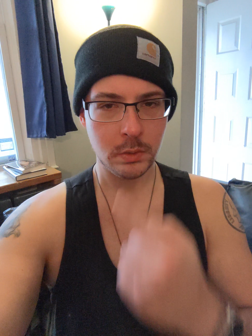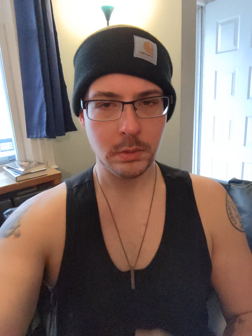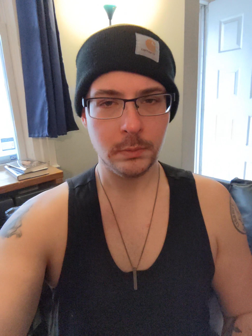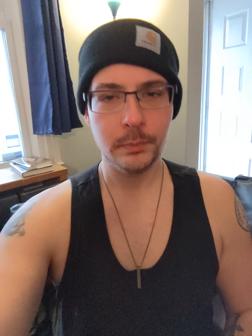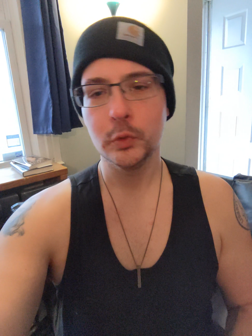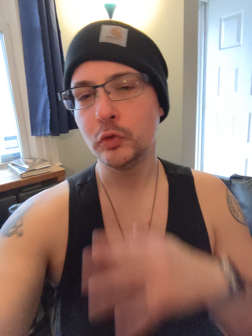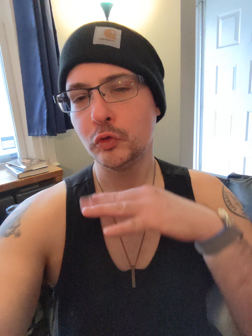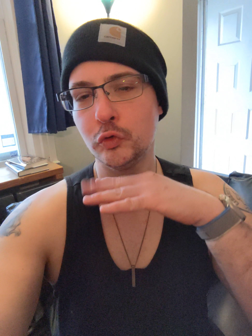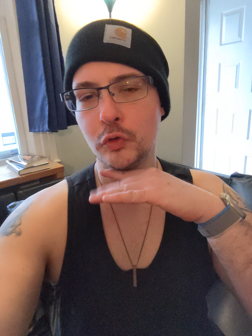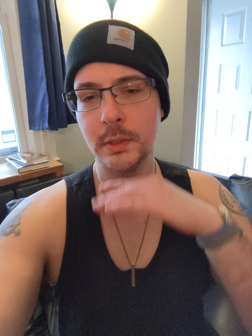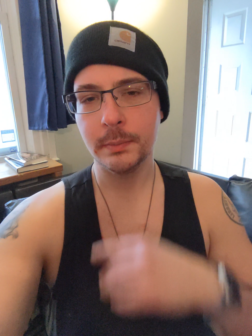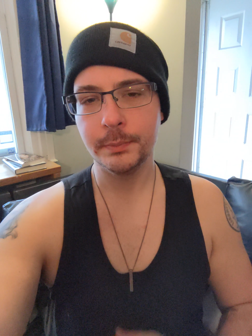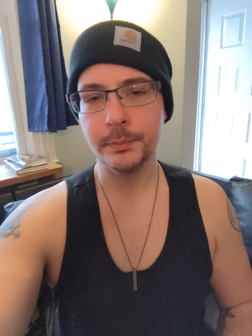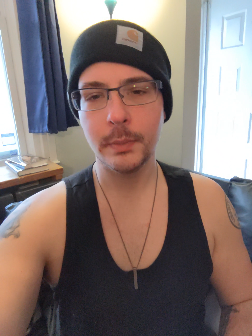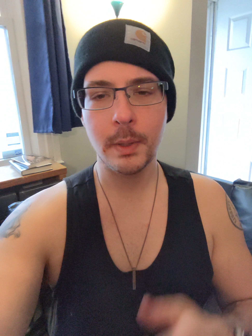dirty